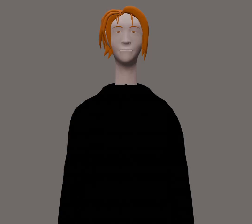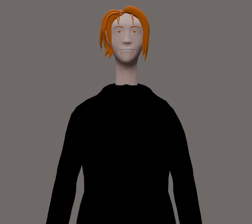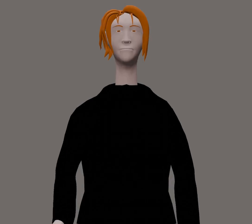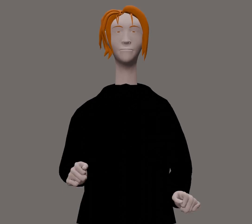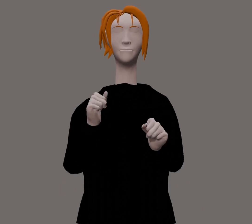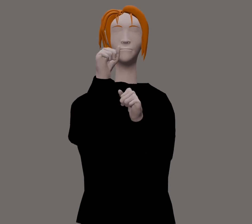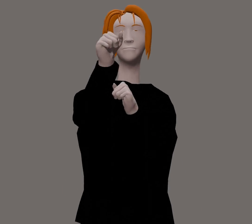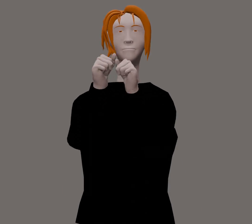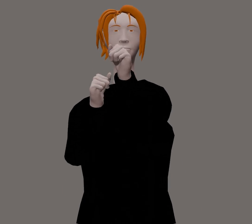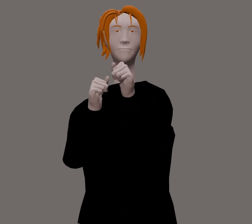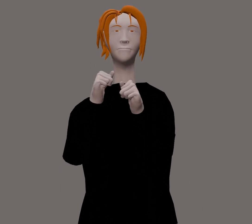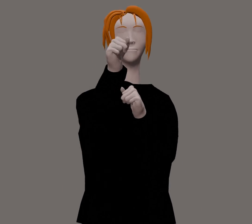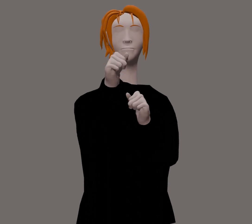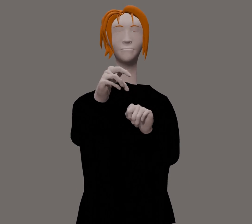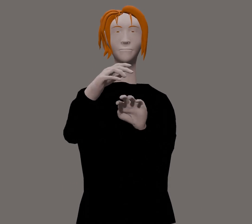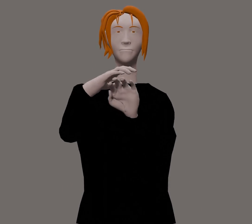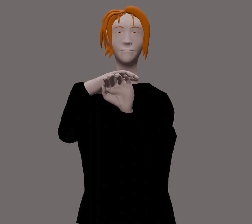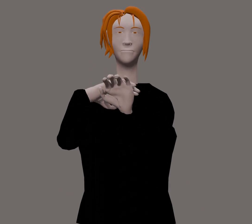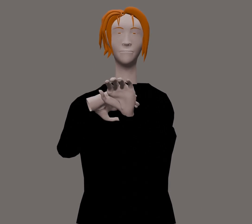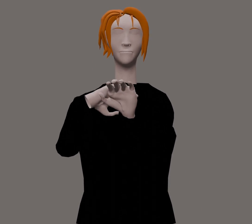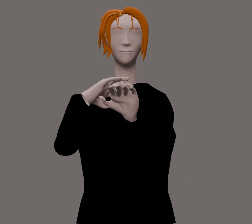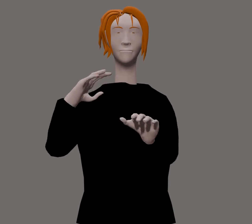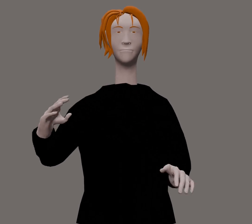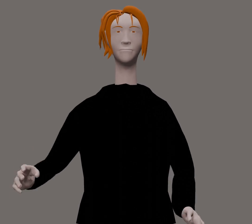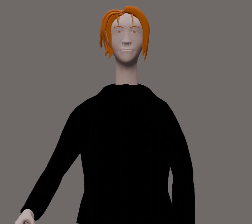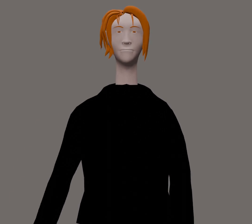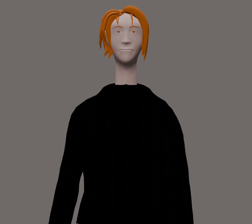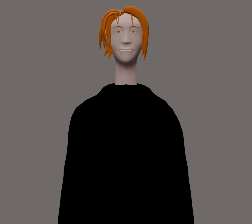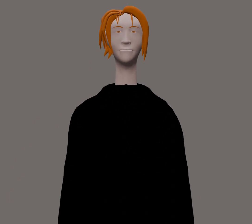Boxing Glove